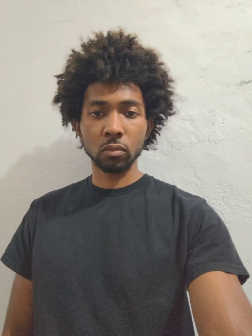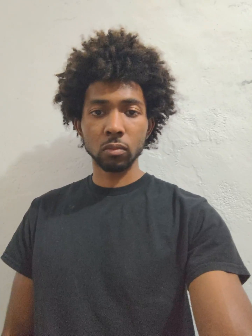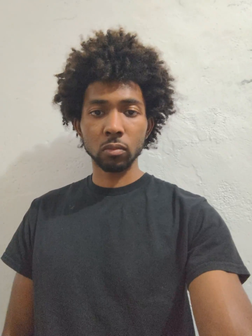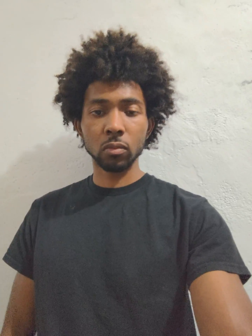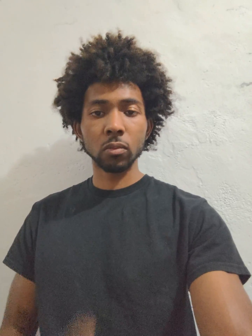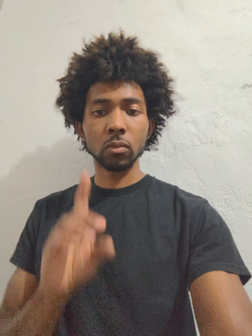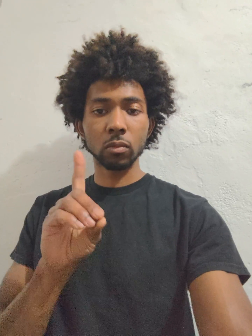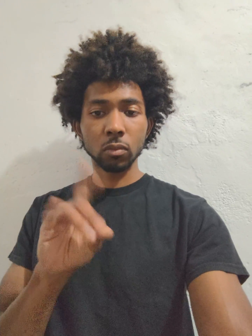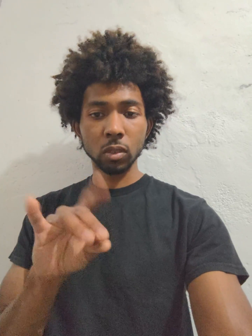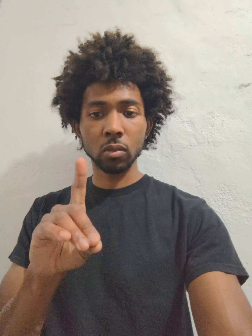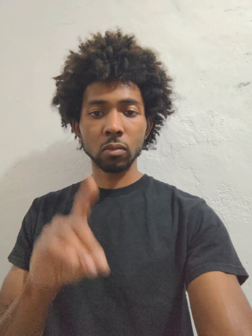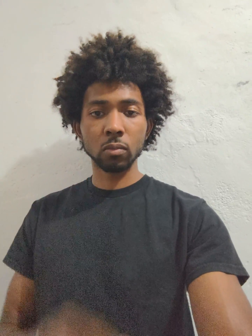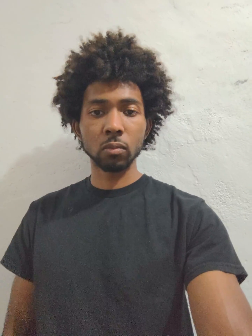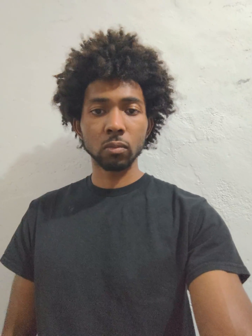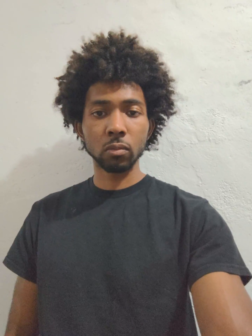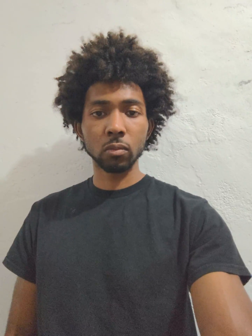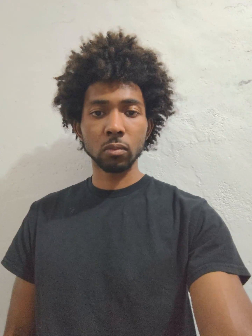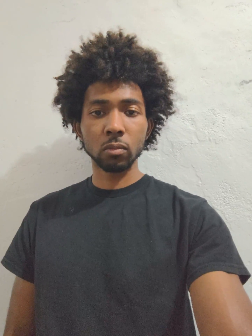did